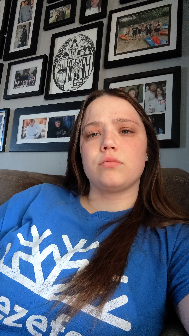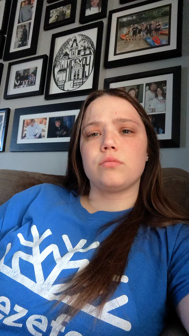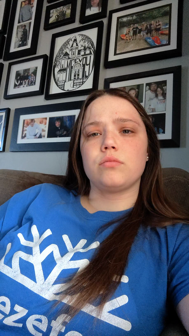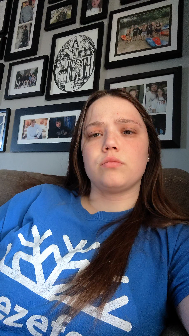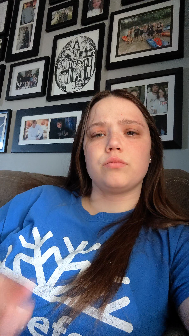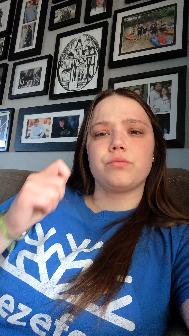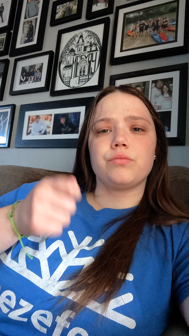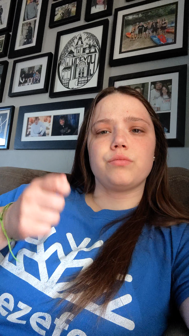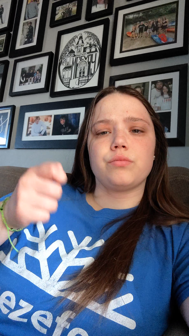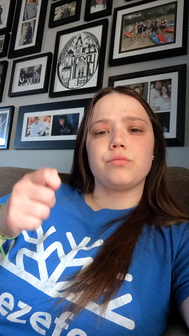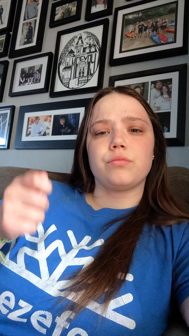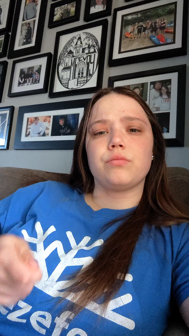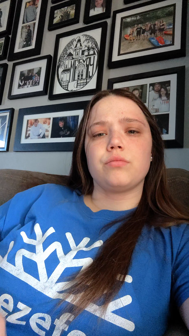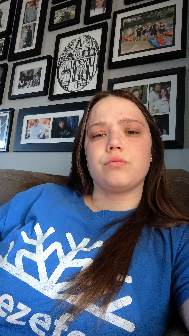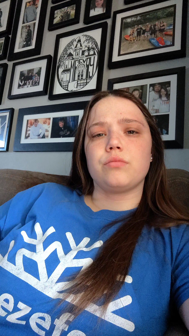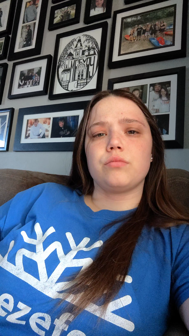cart